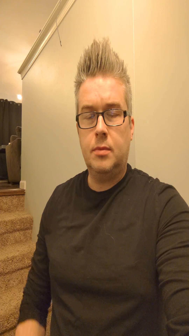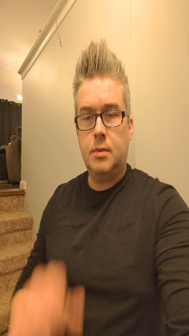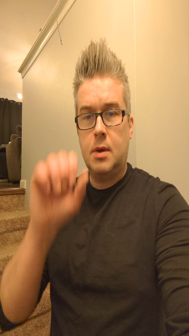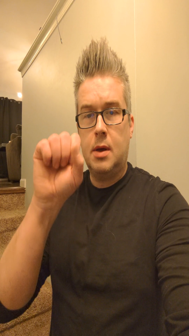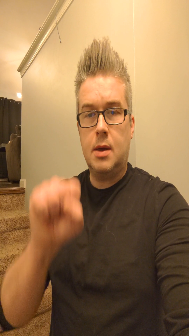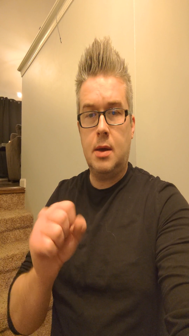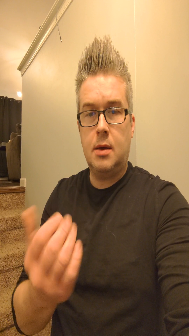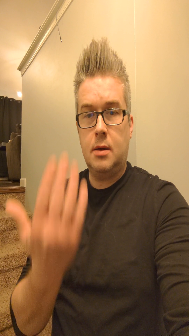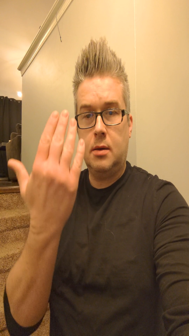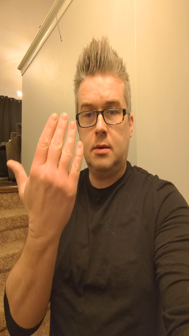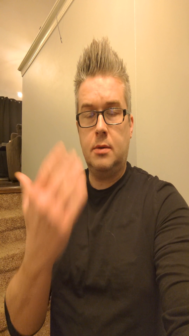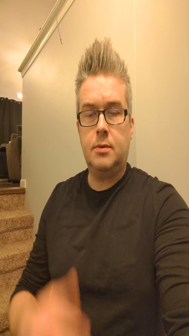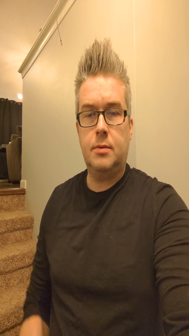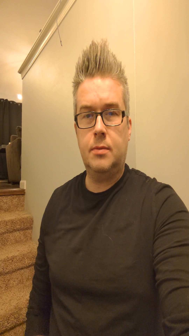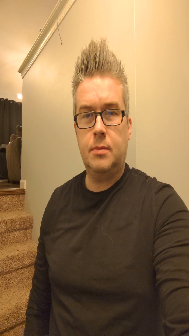mitten